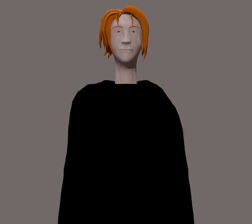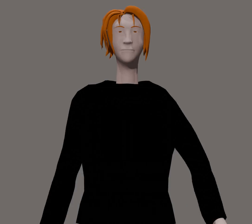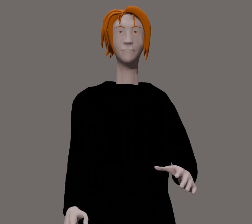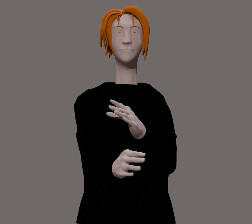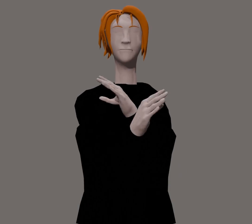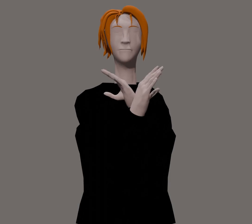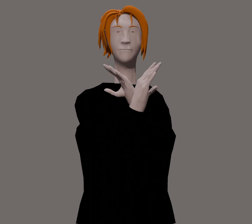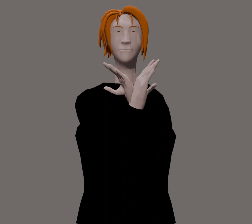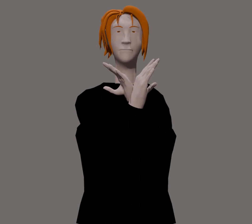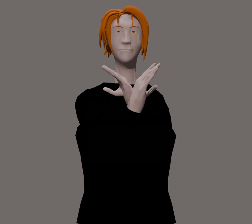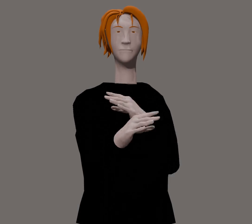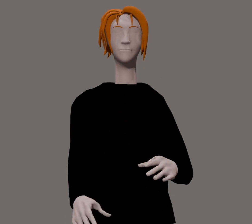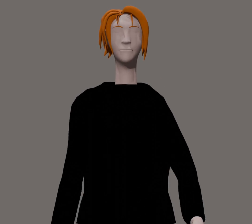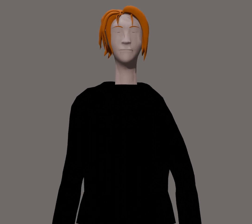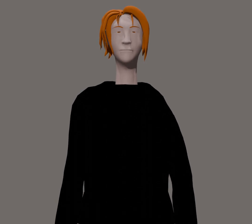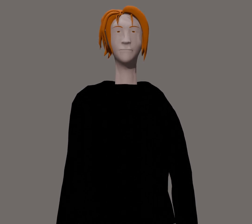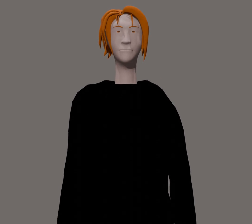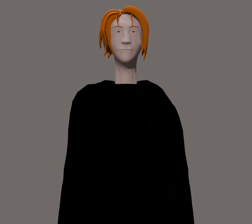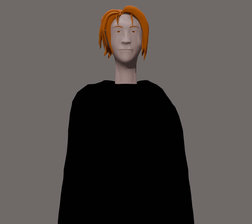Burundi